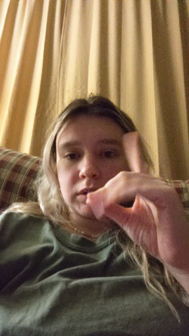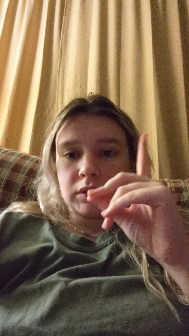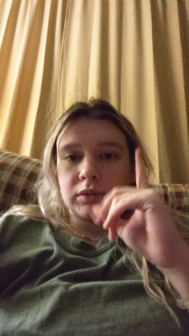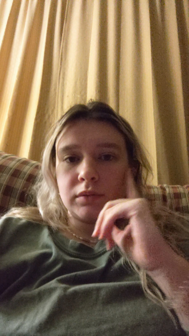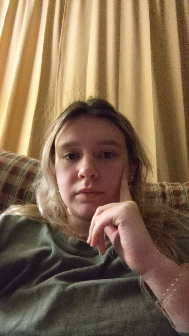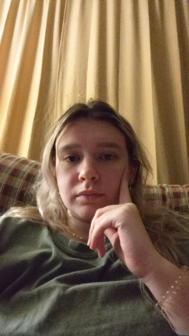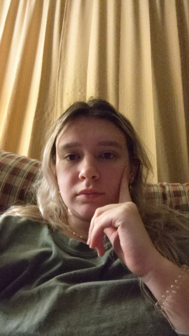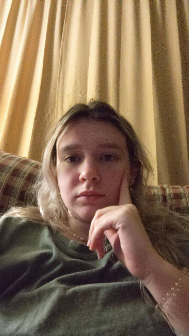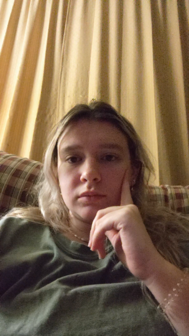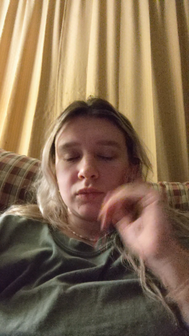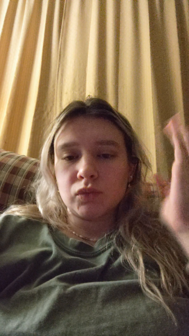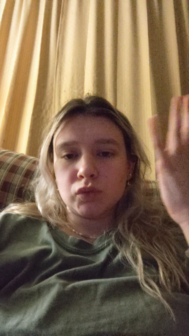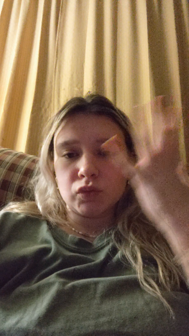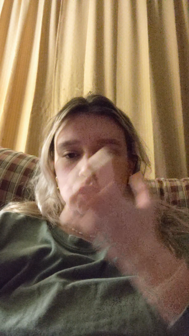dark